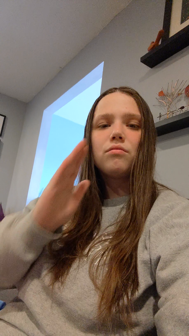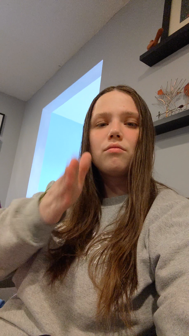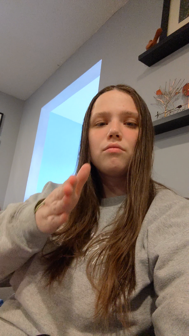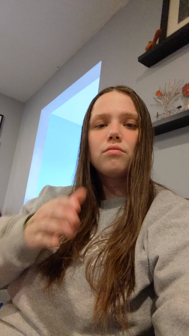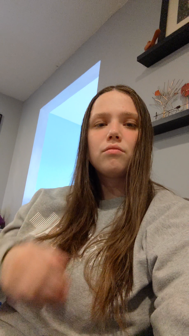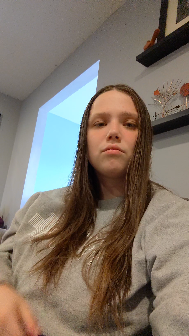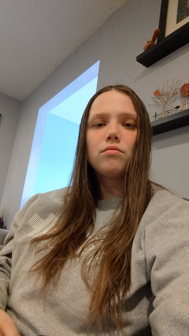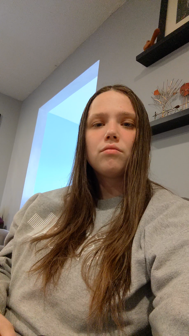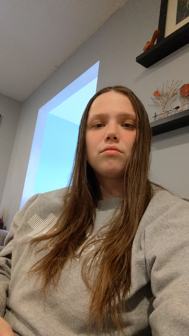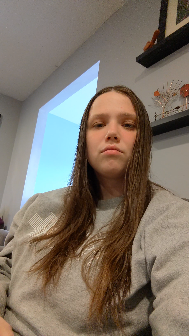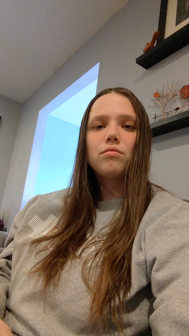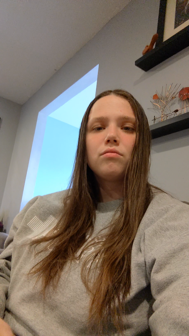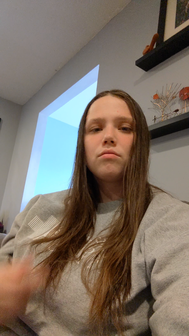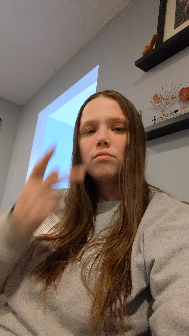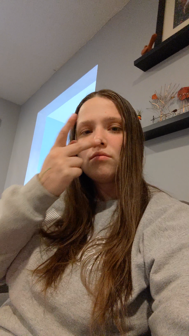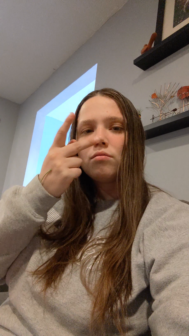penis